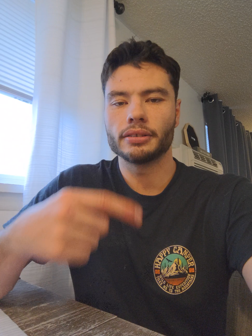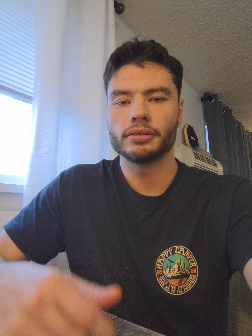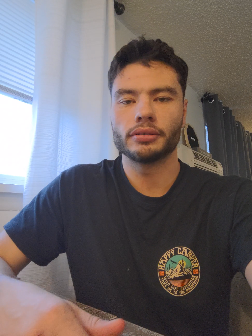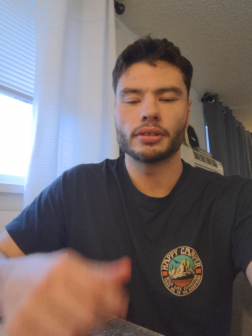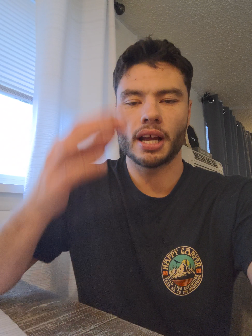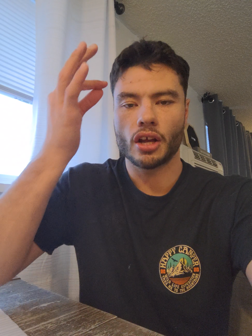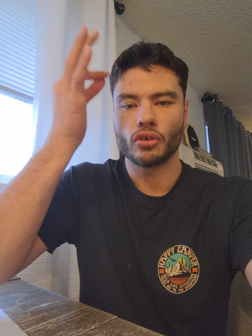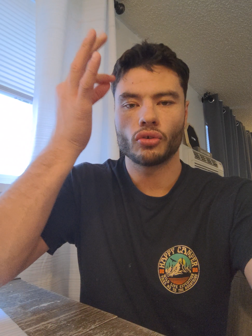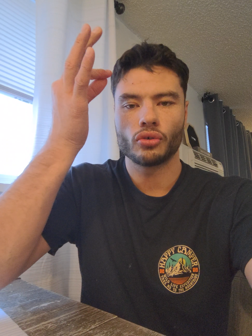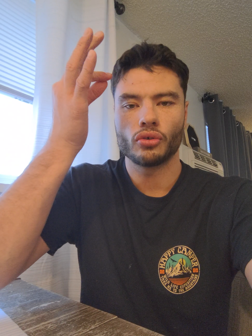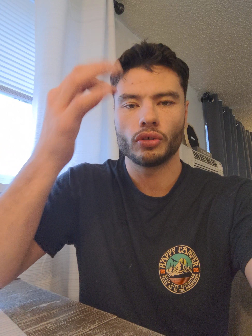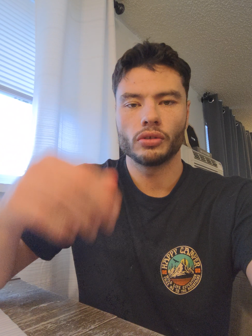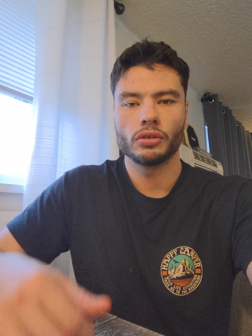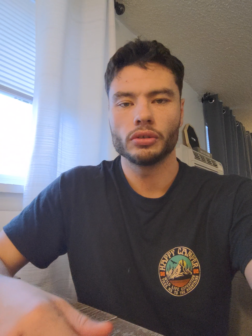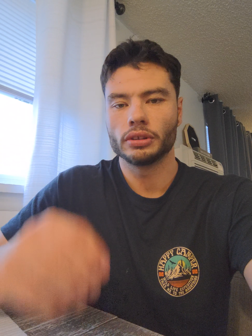hair